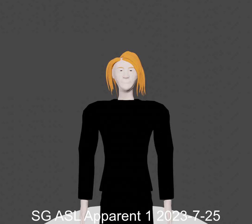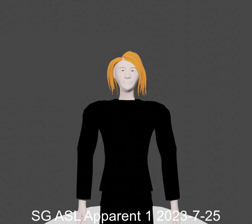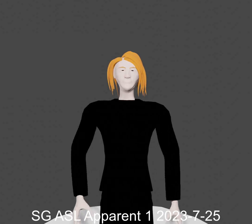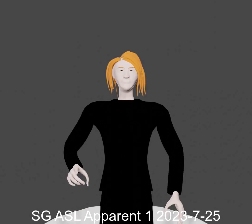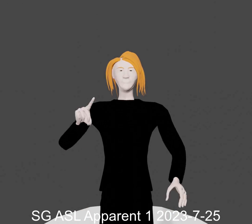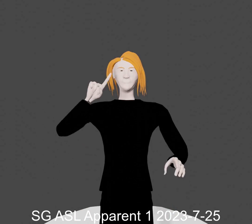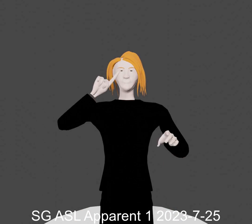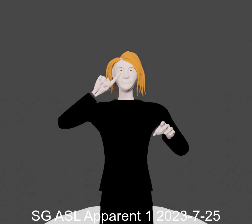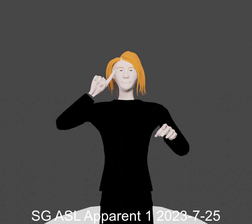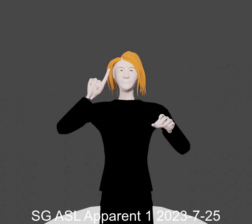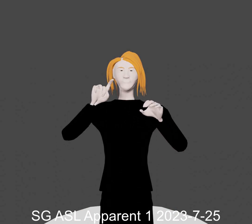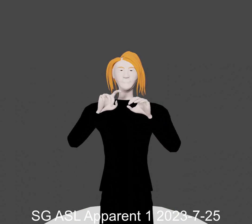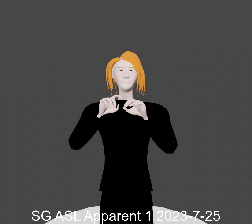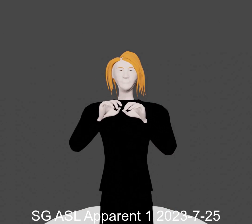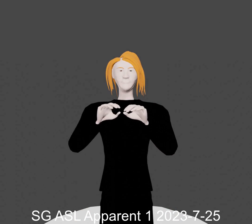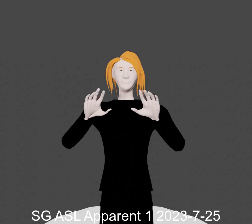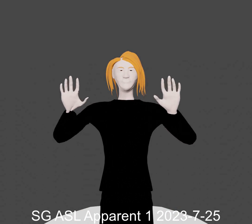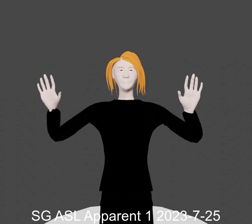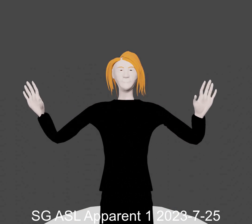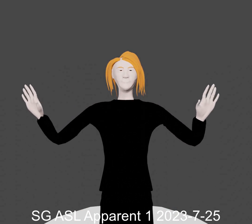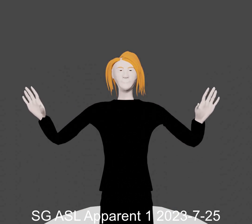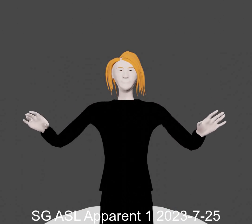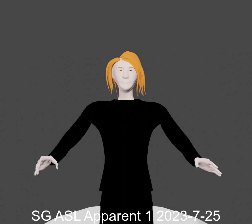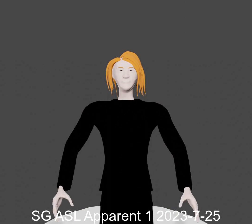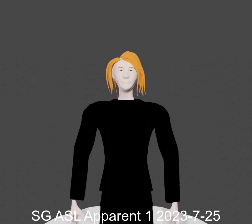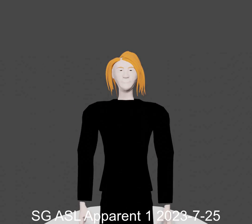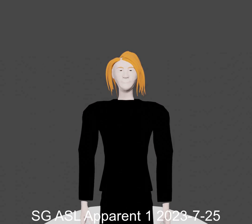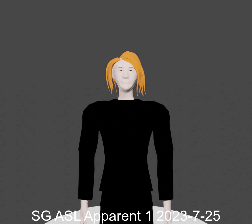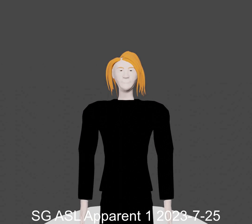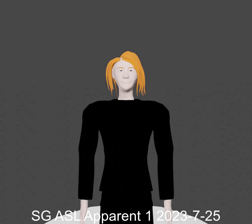Apparent